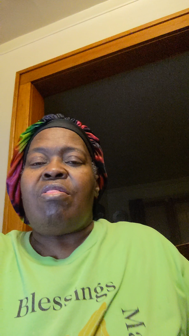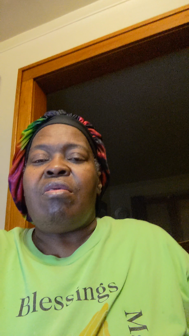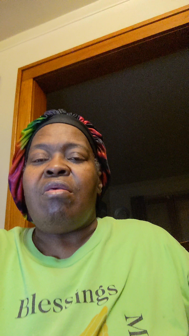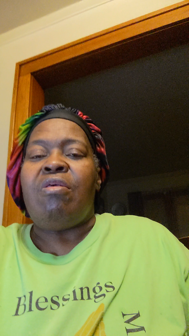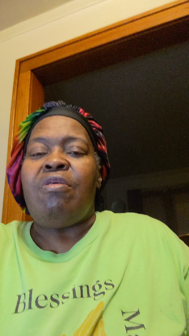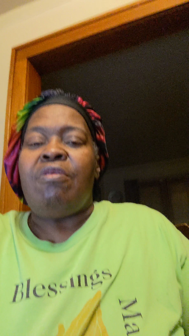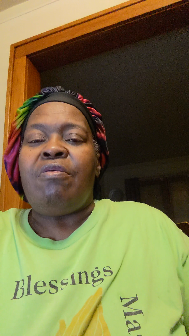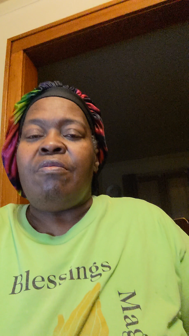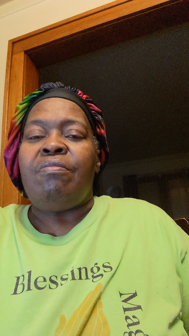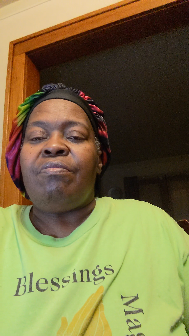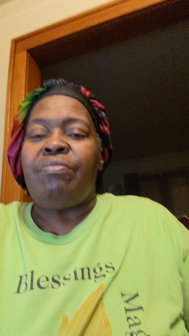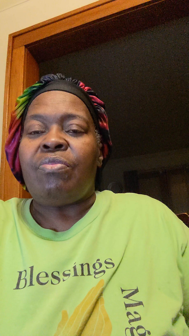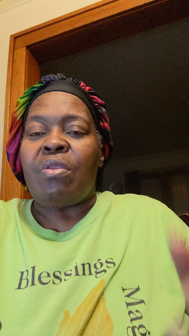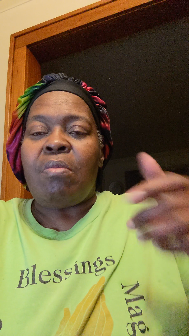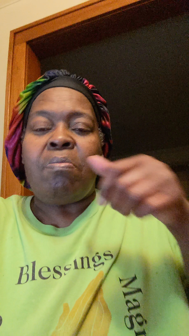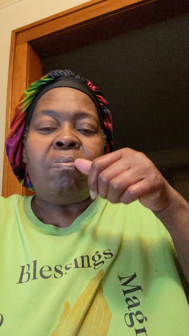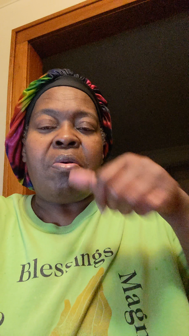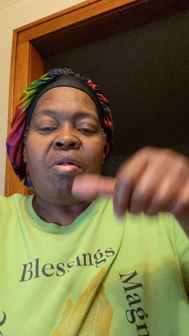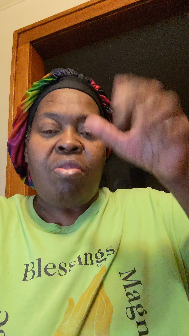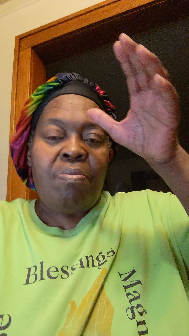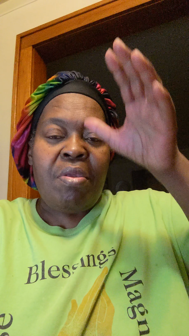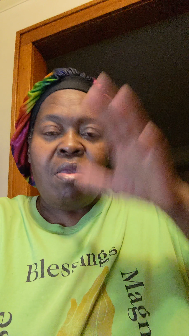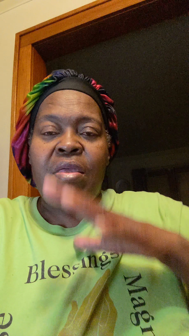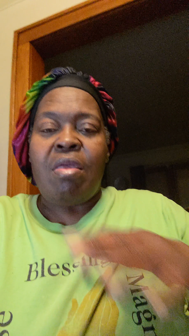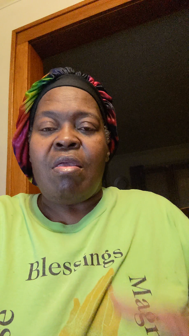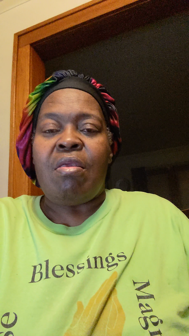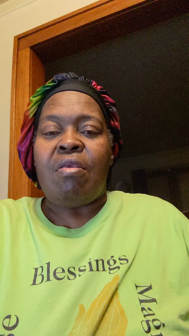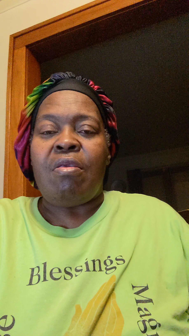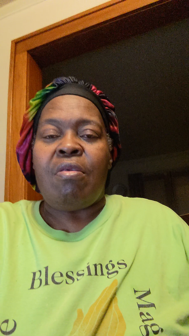mailman